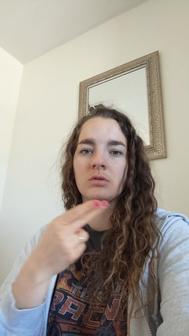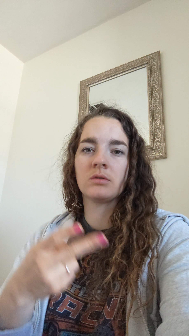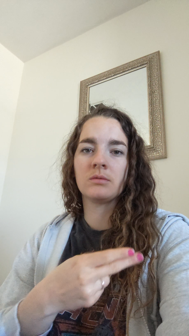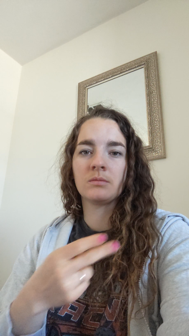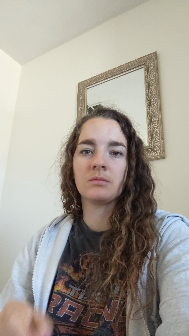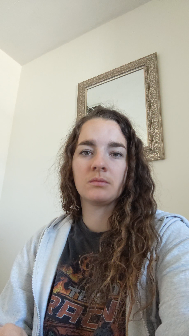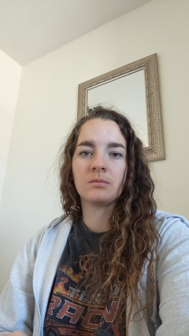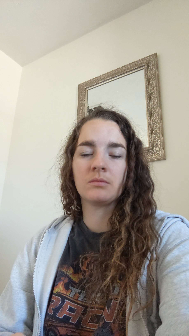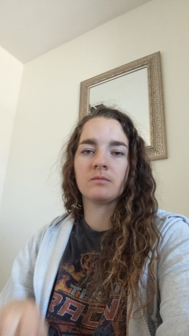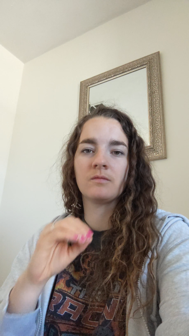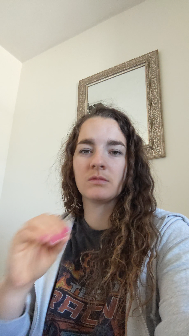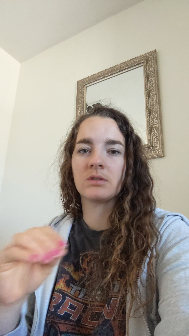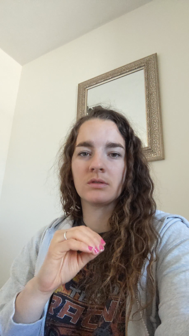fix